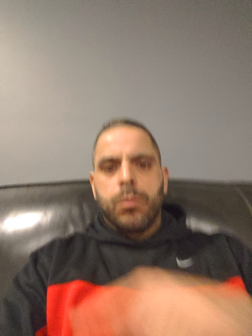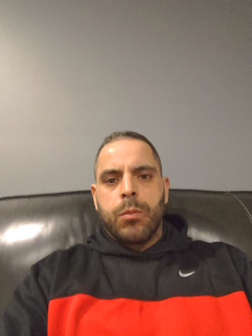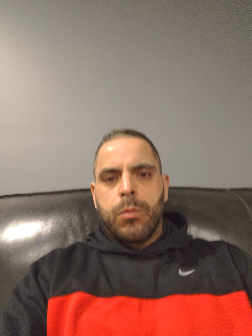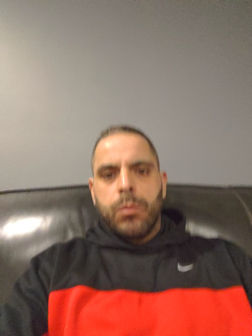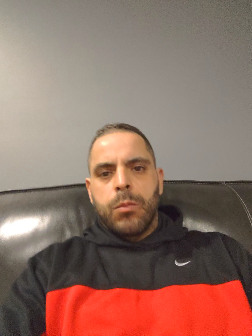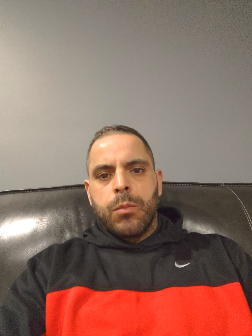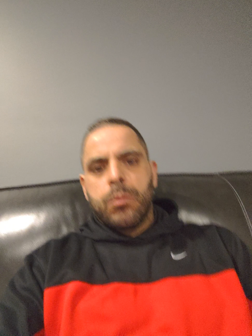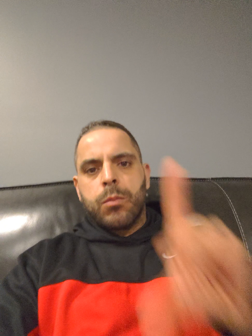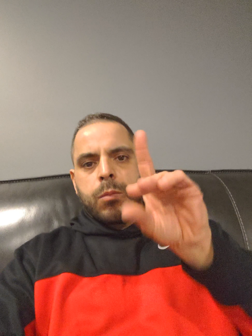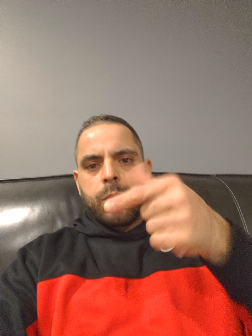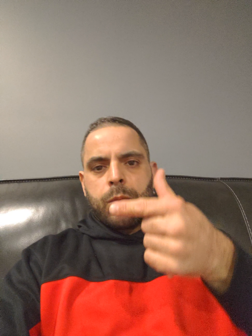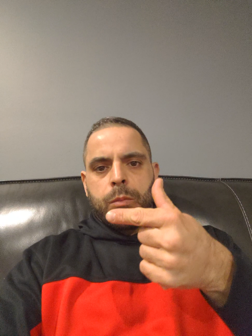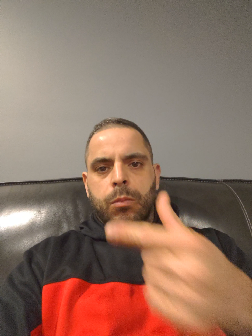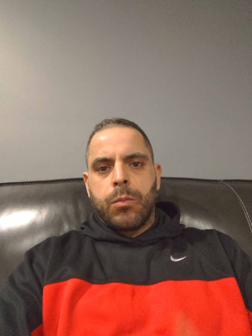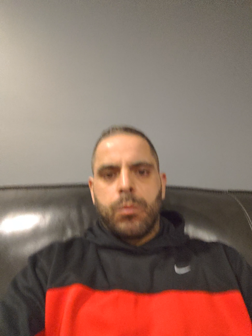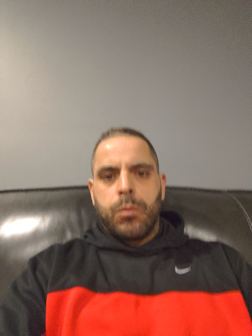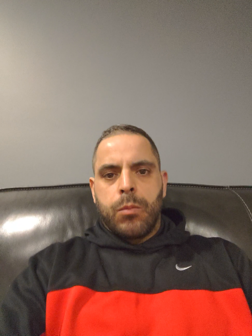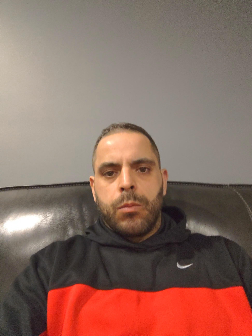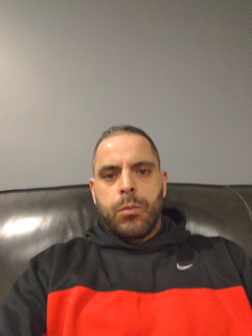dog